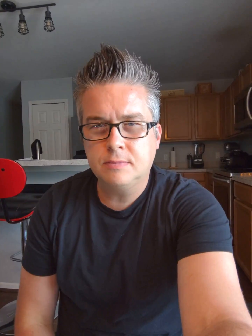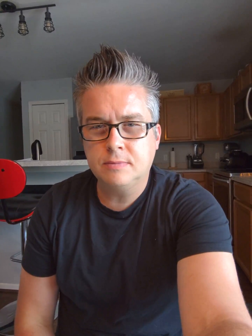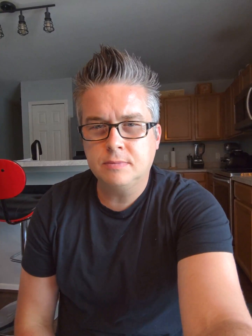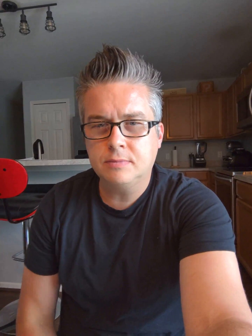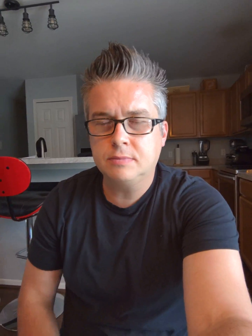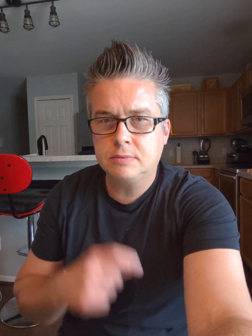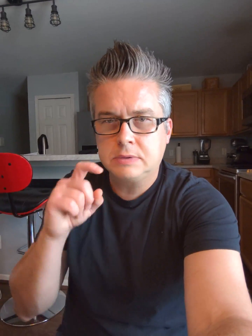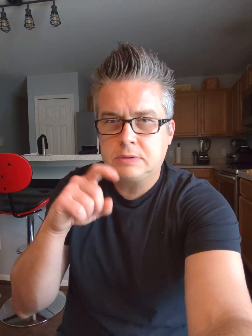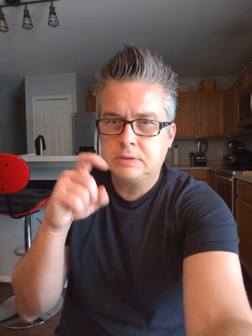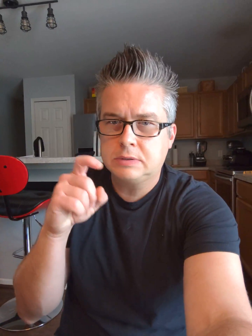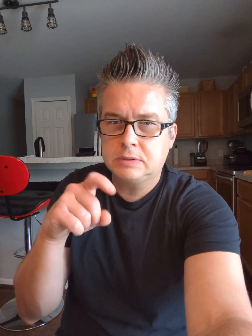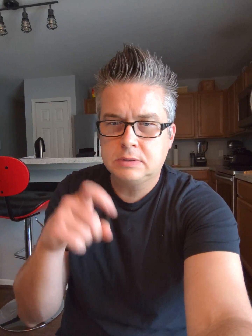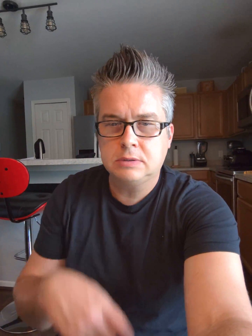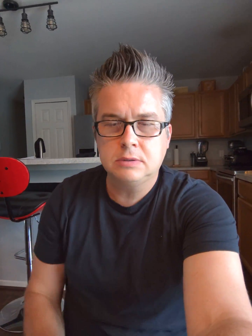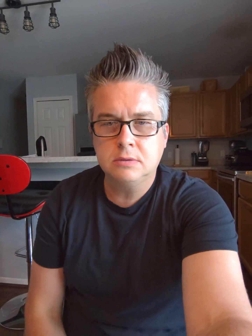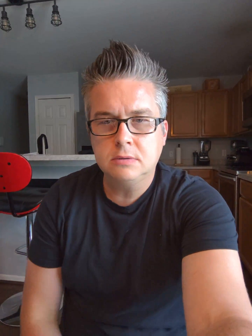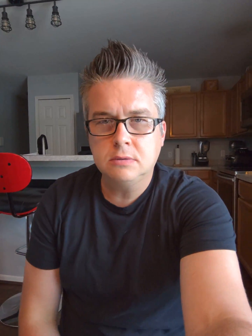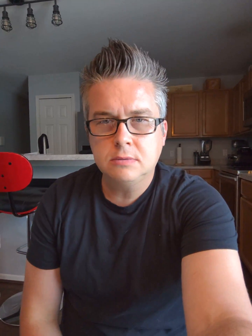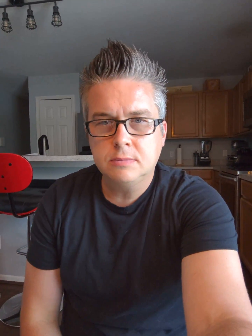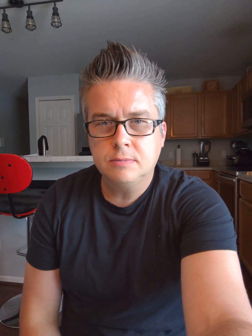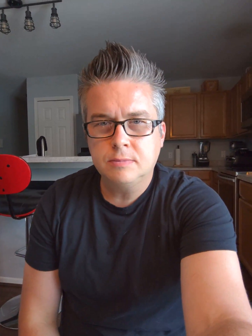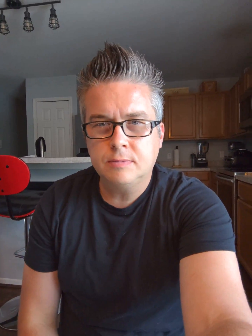need